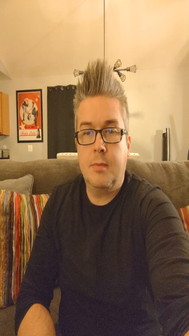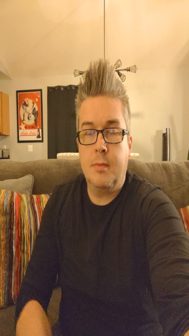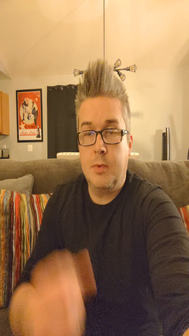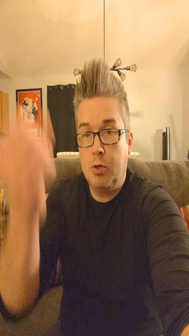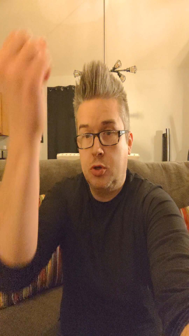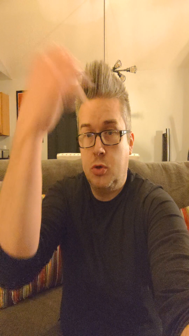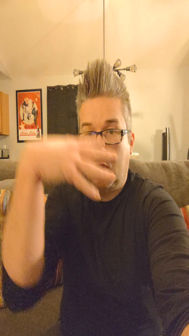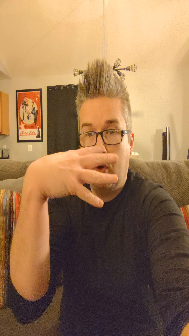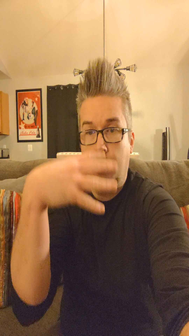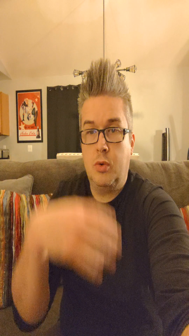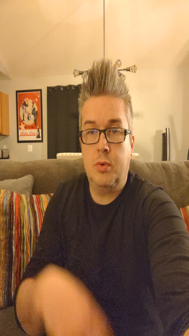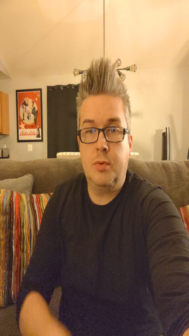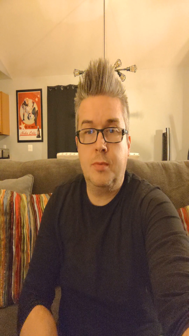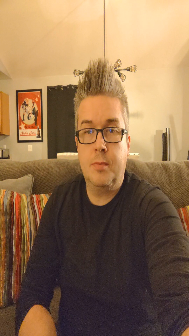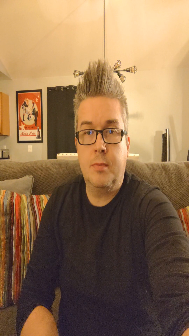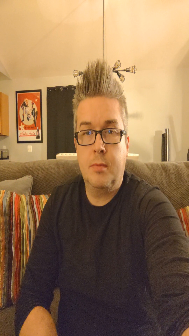shower